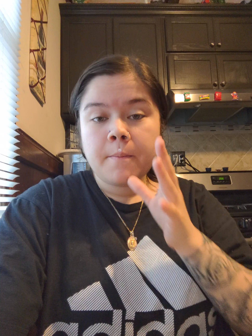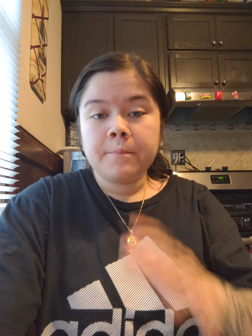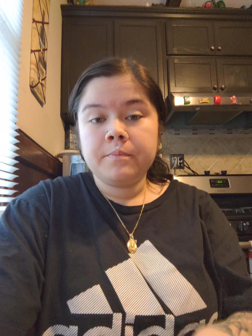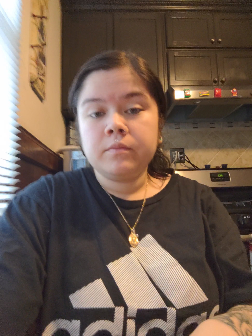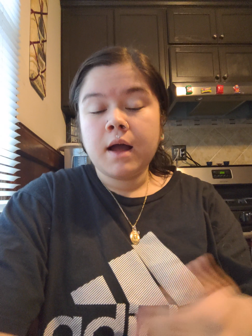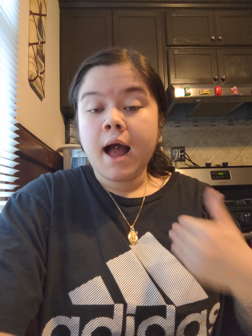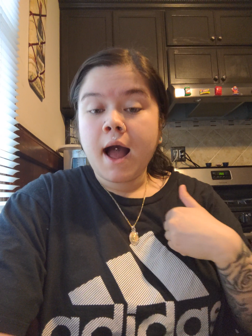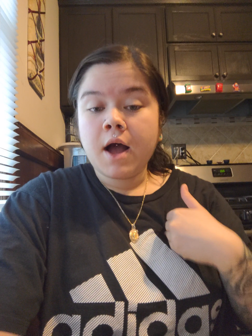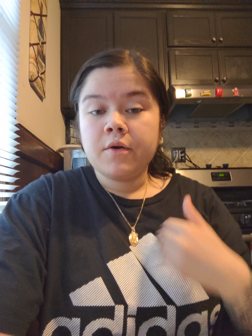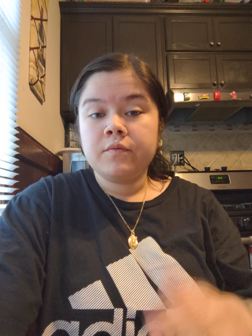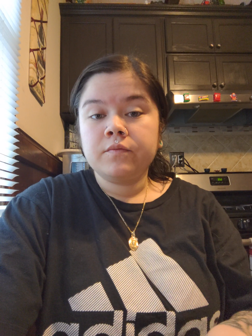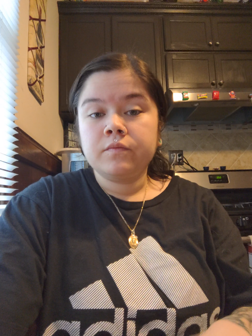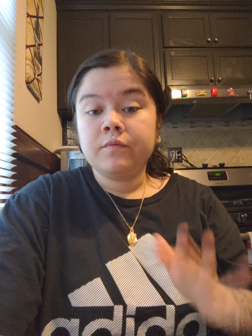have